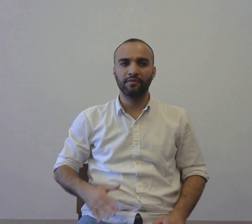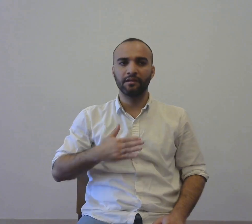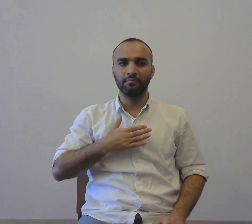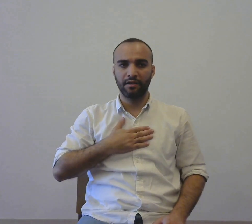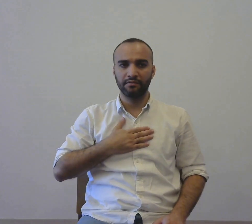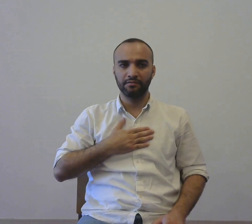mən